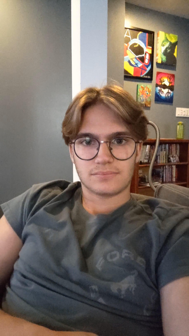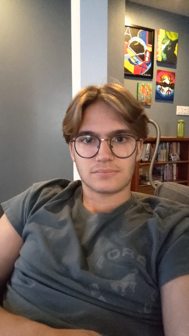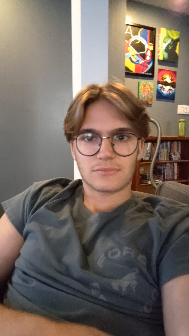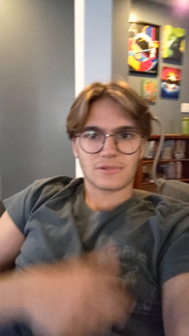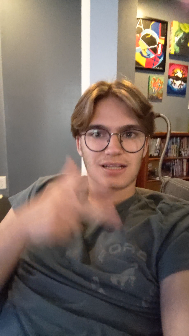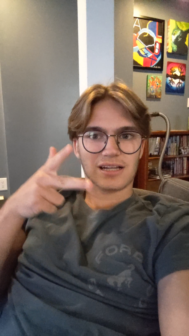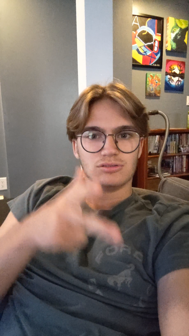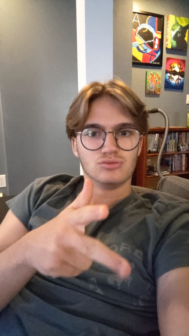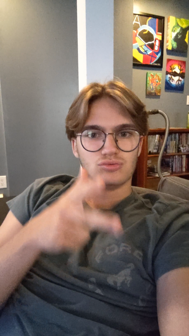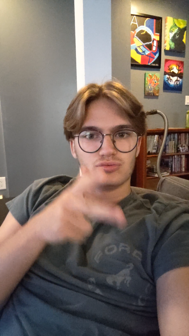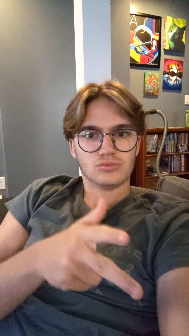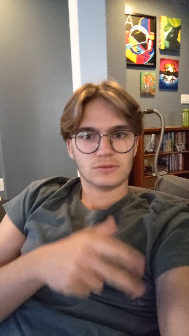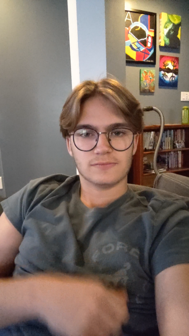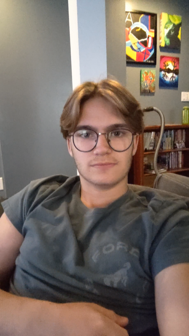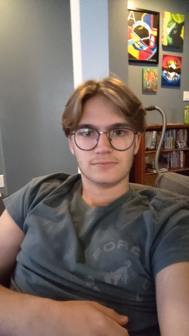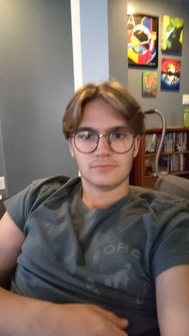garage